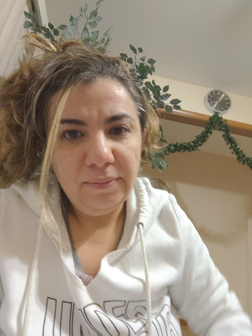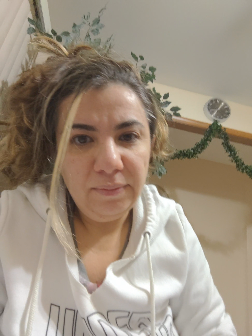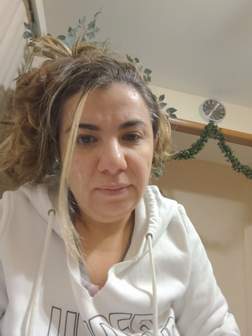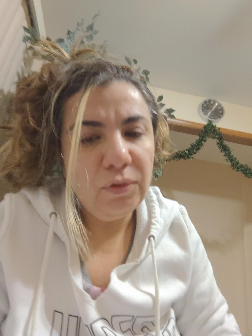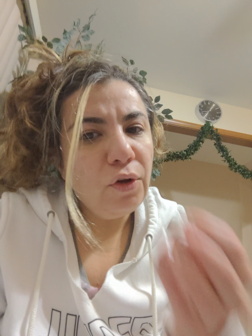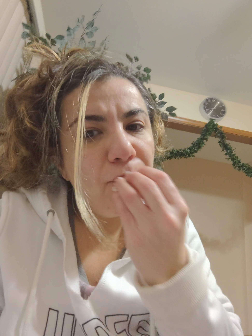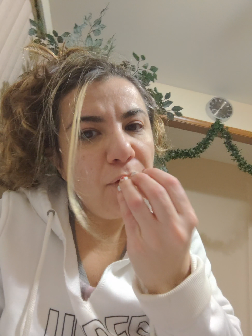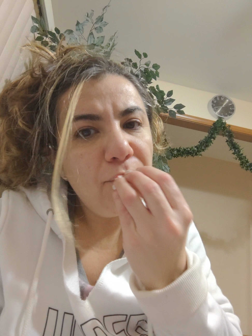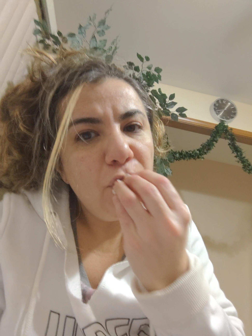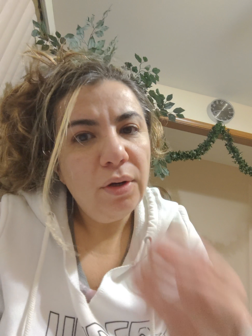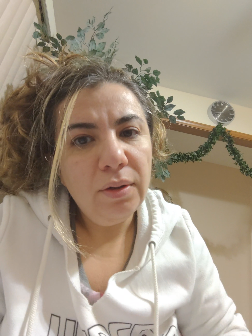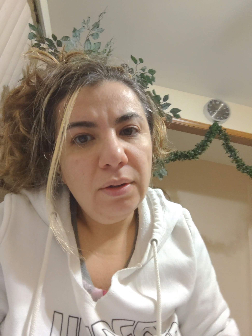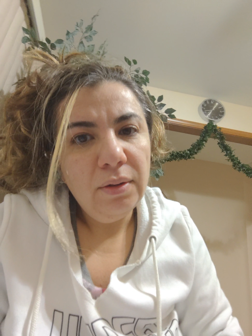food